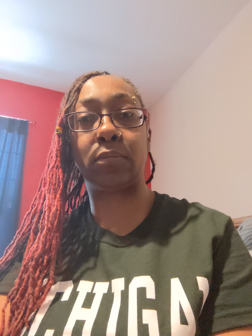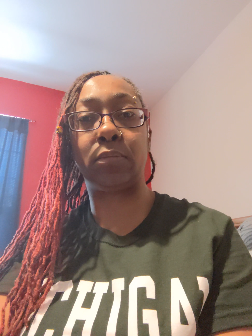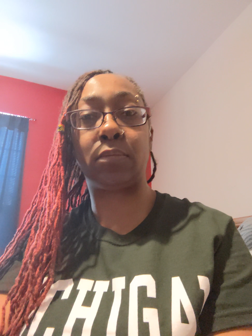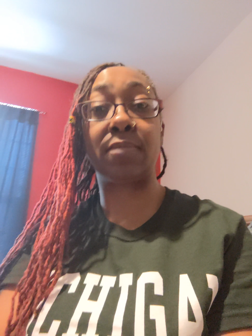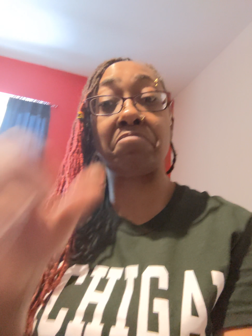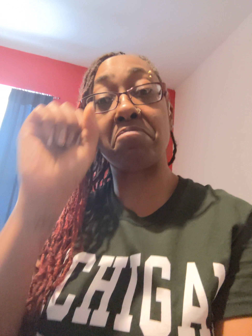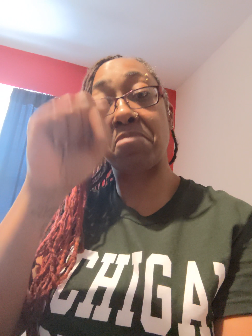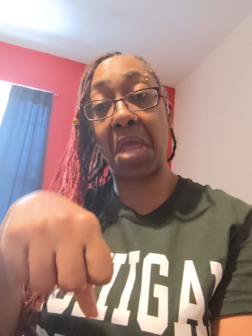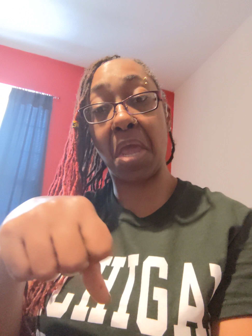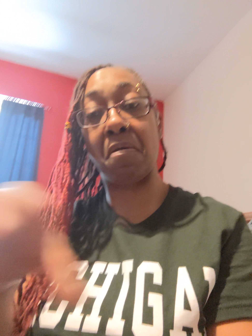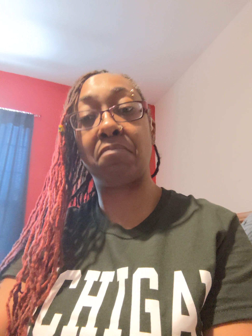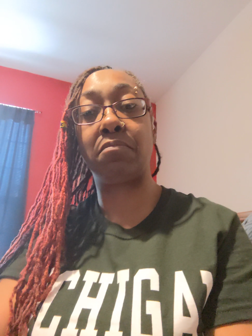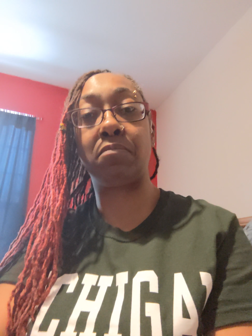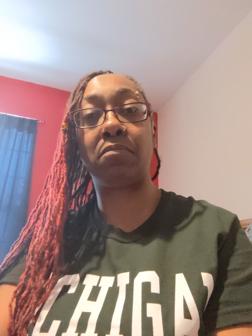can